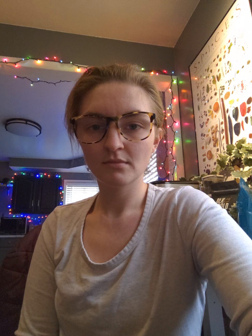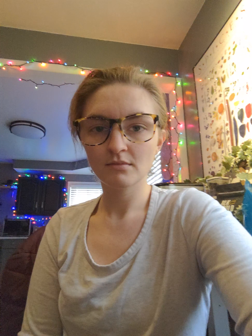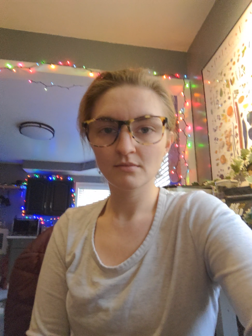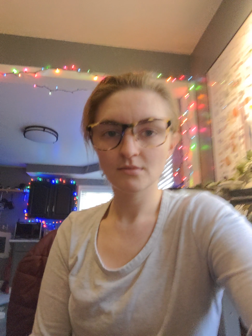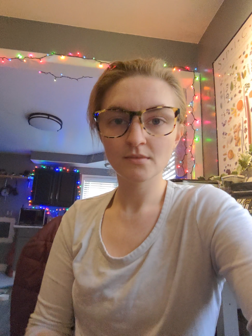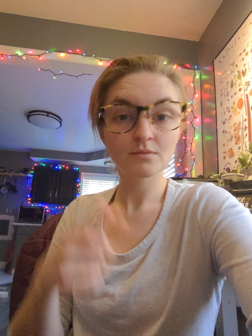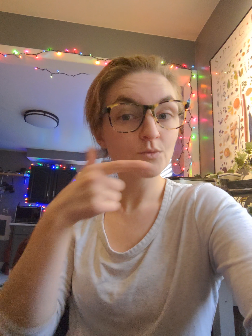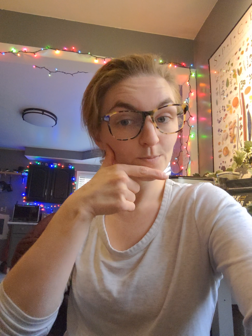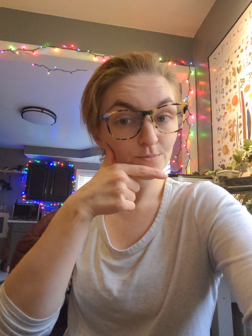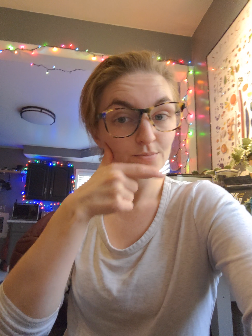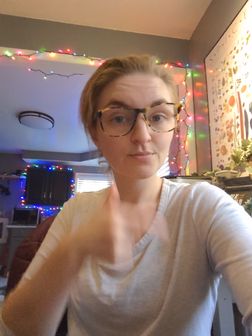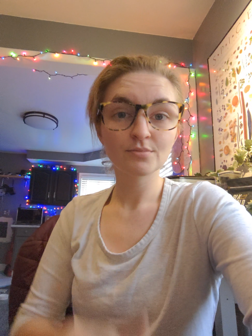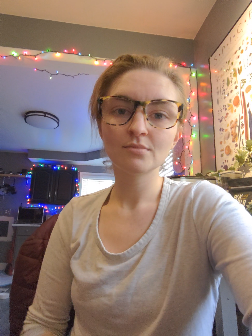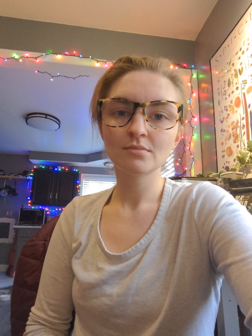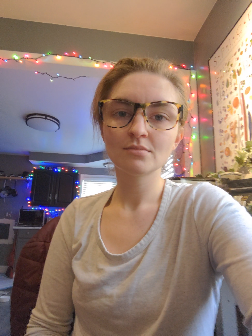radio